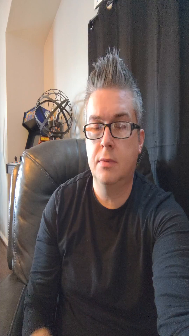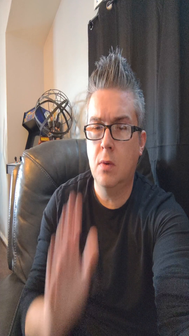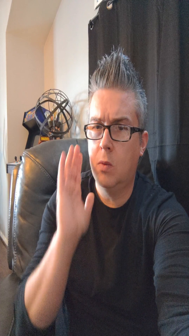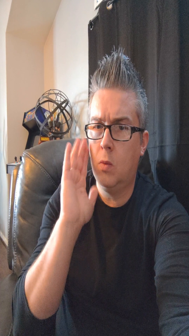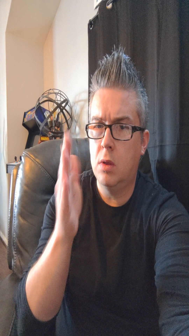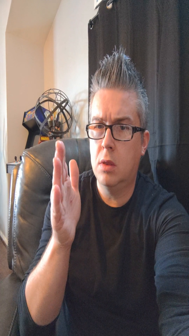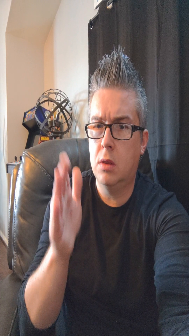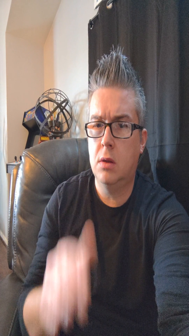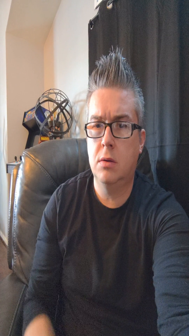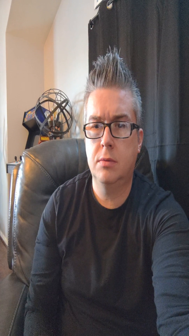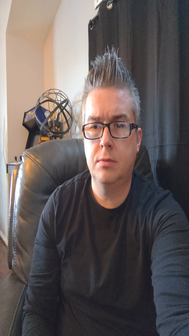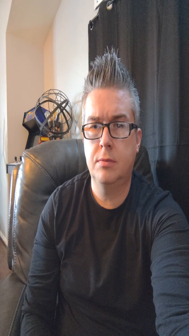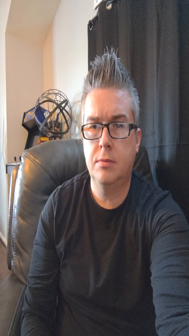will